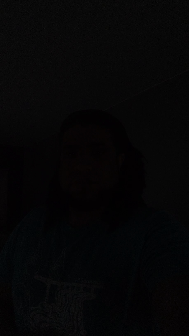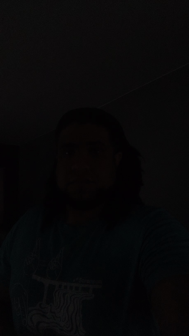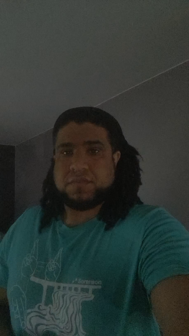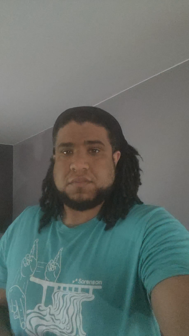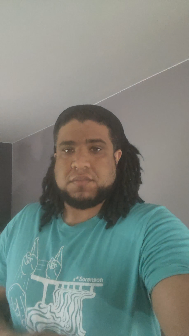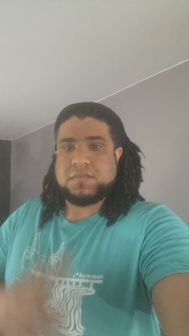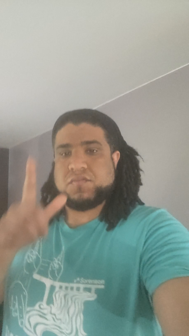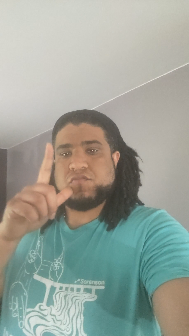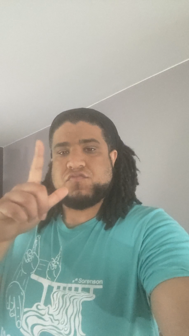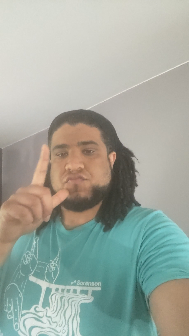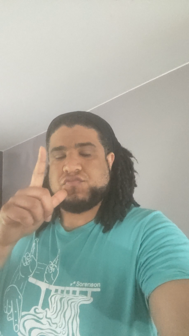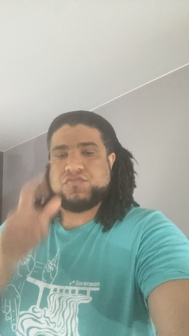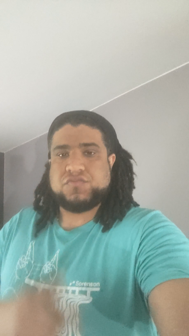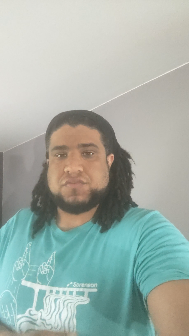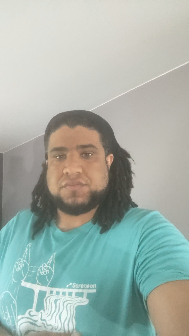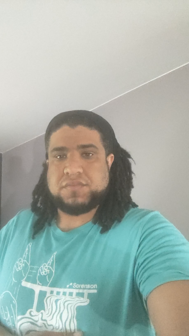lunch